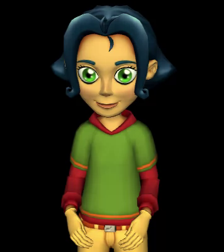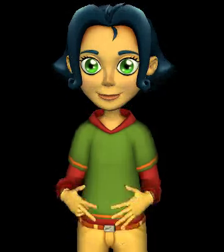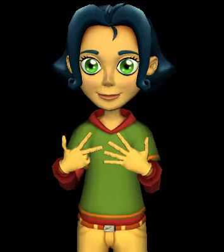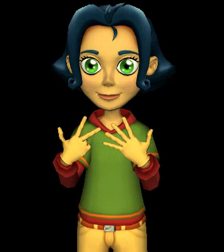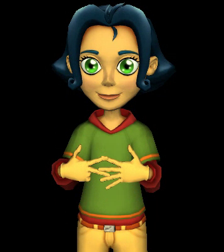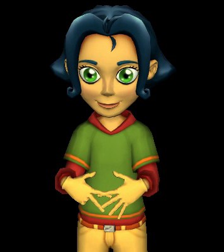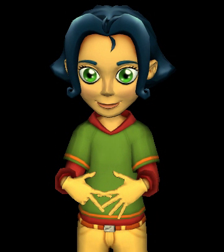18